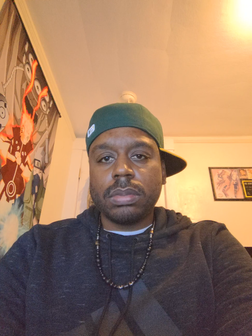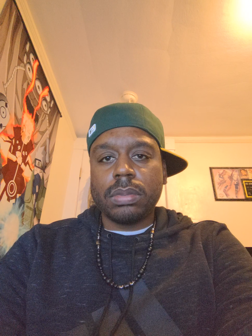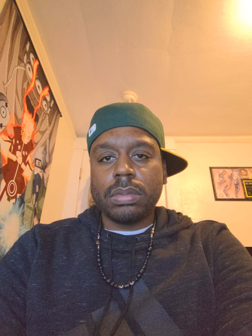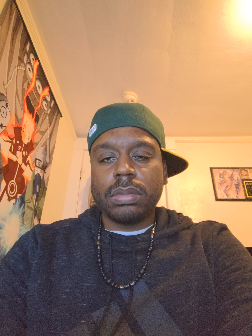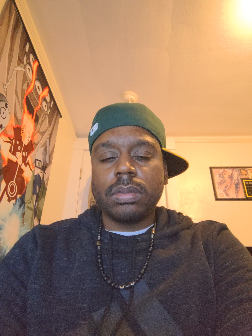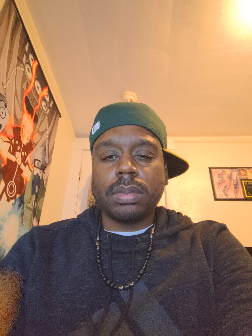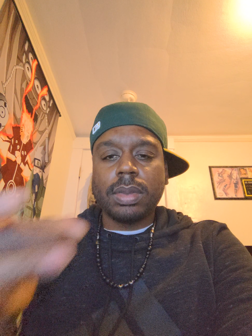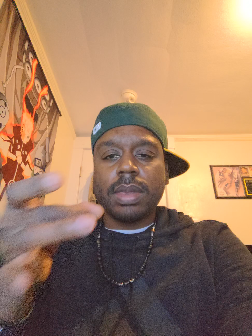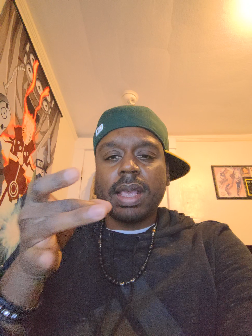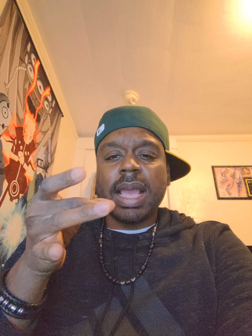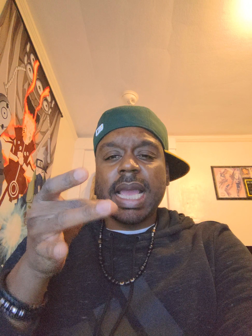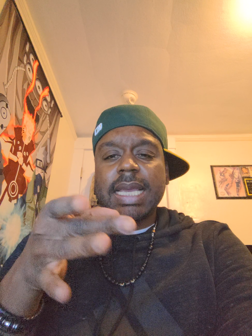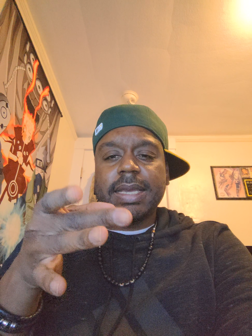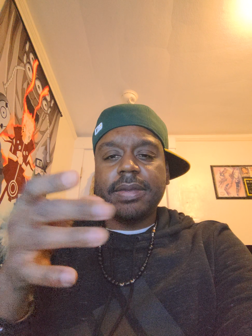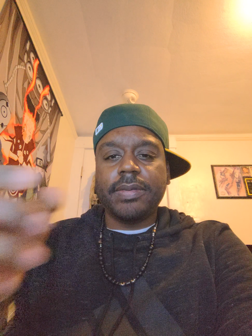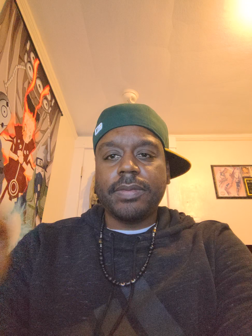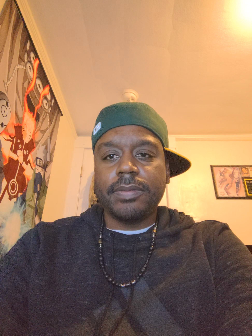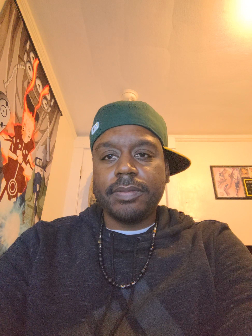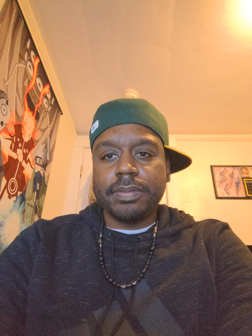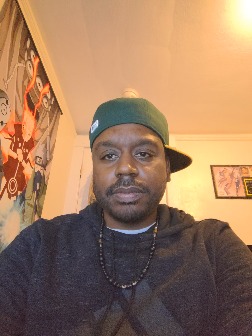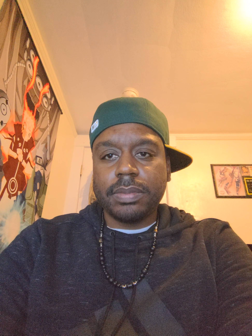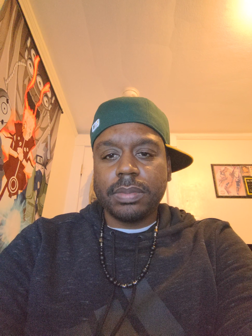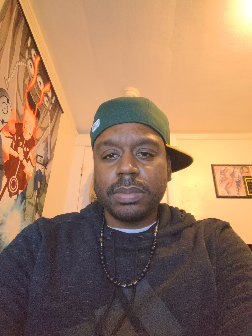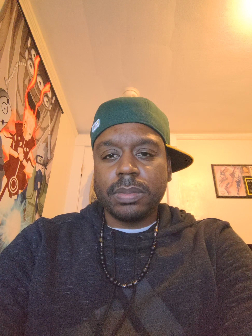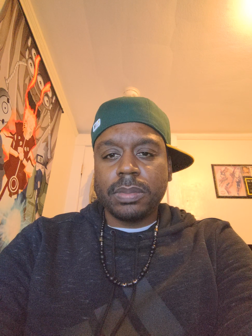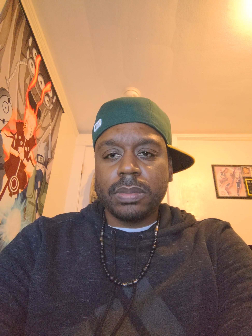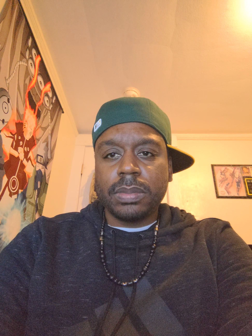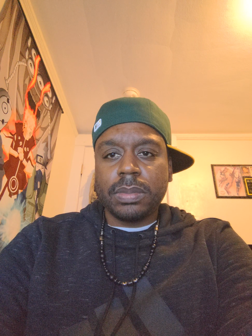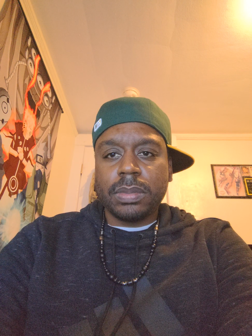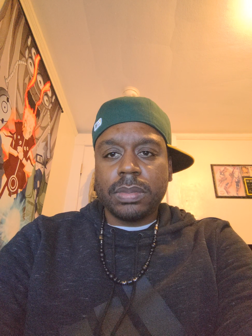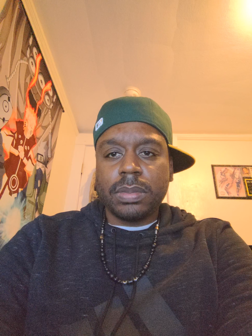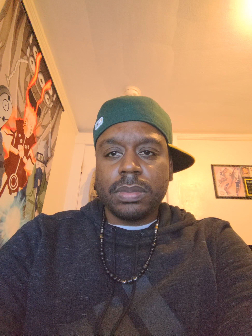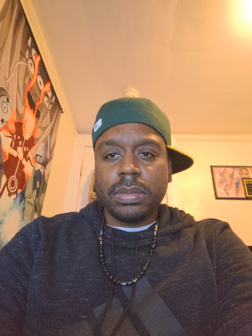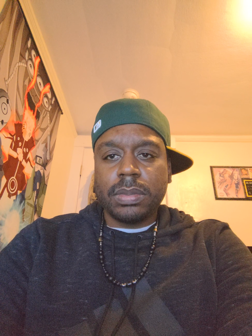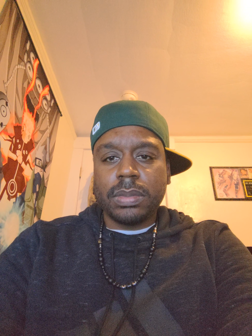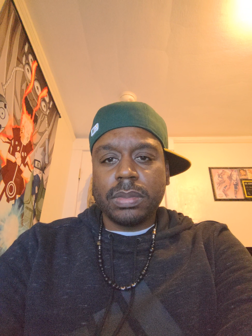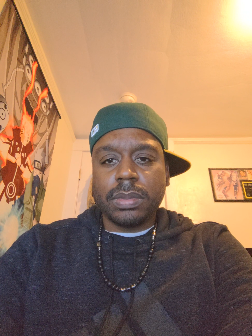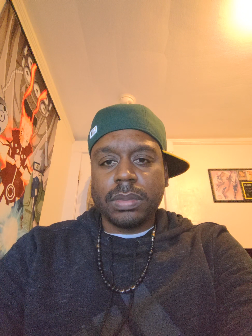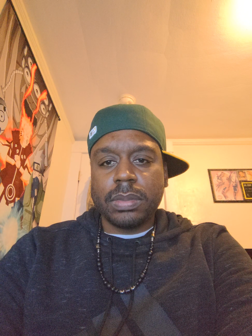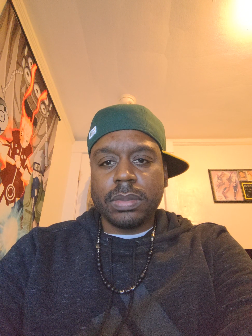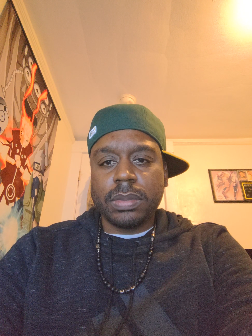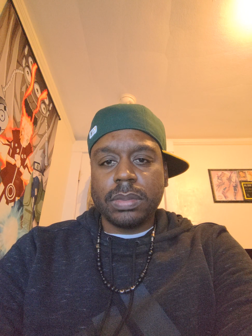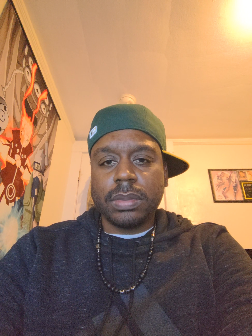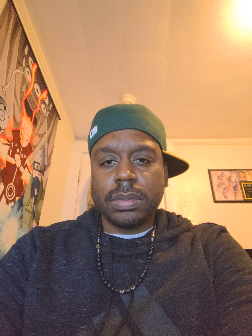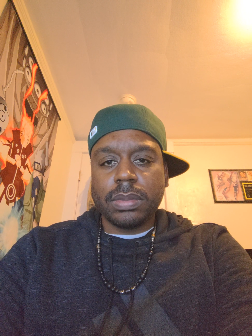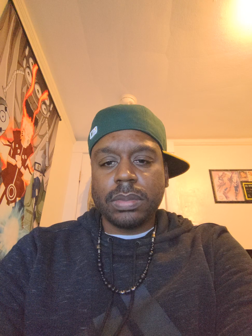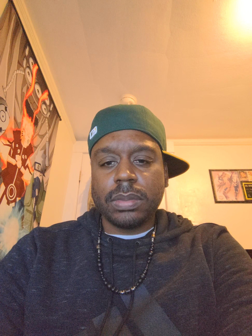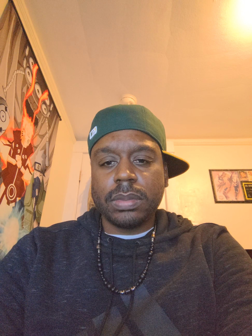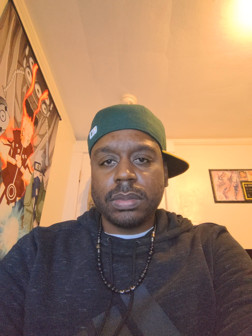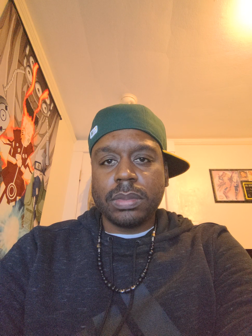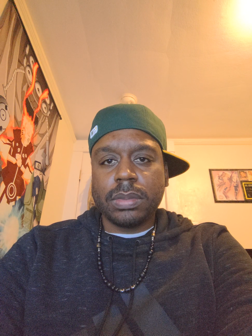hate